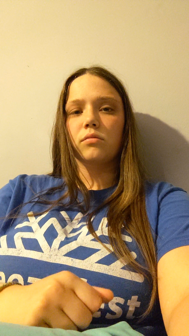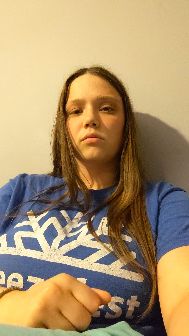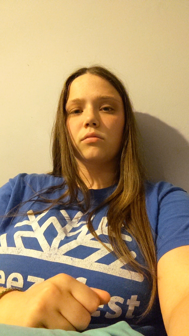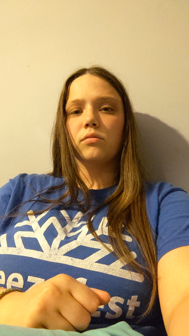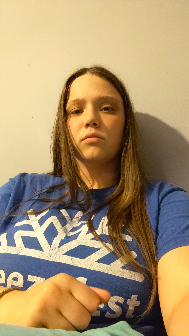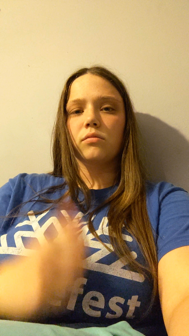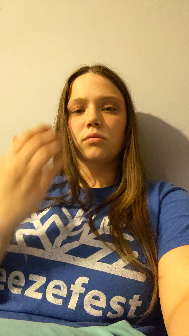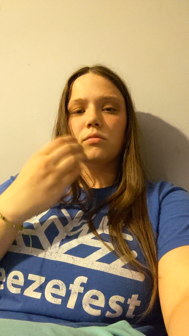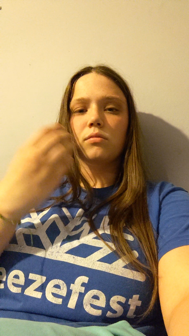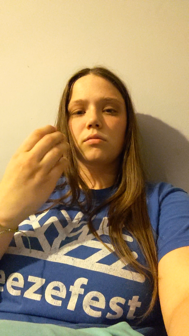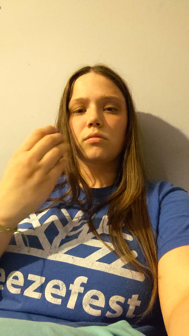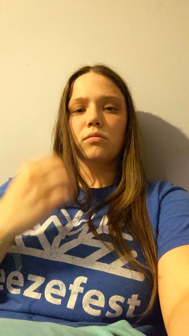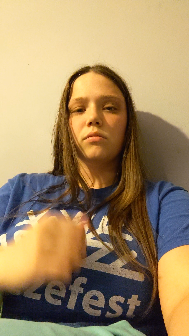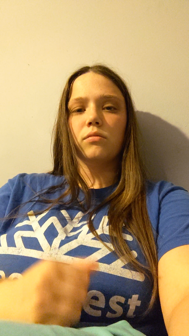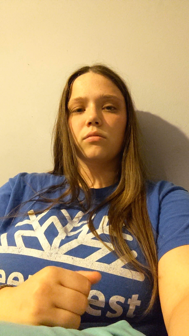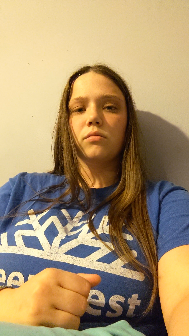shake